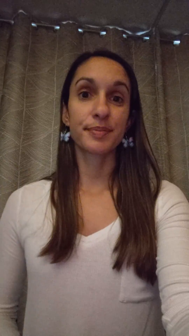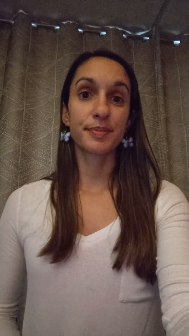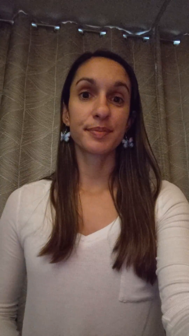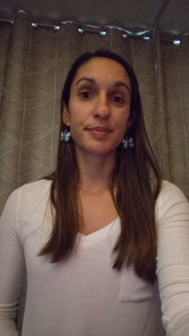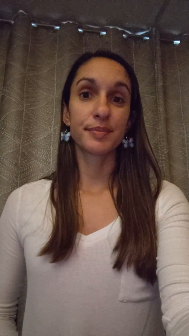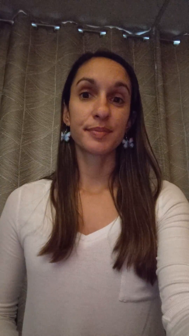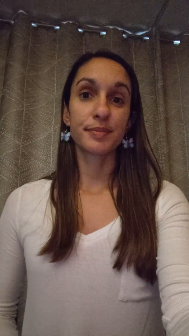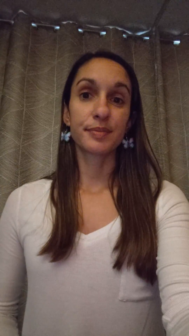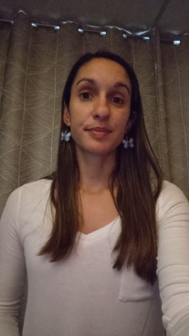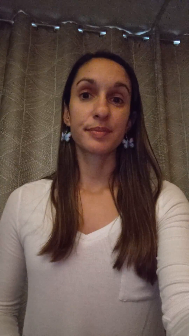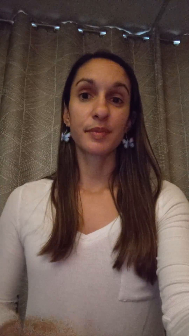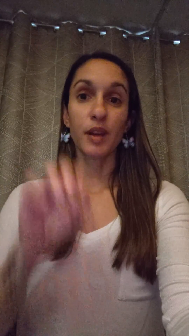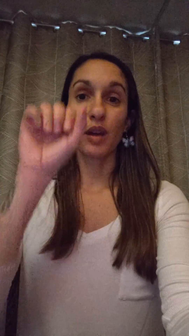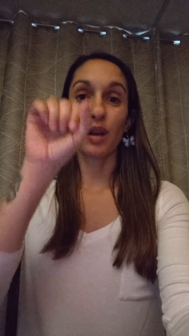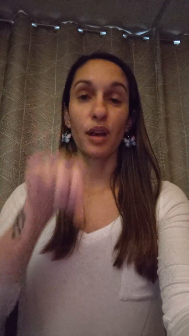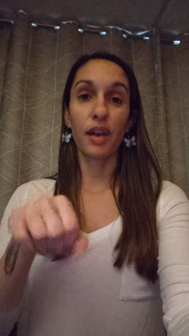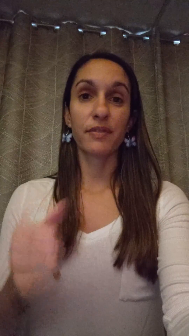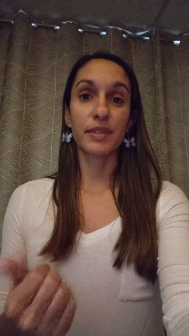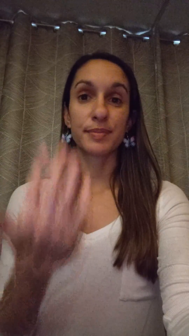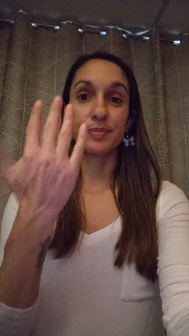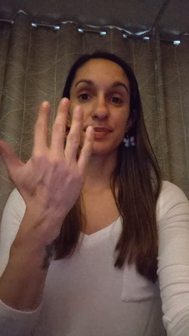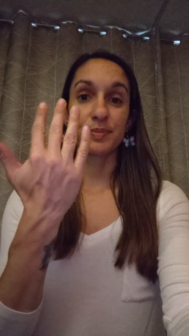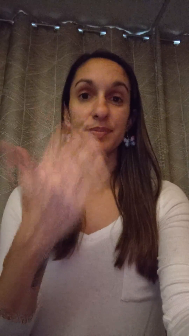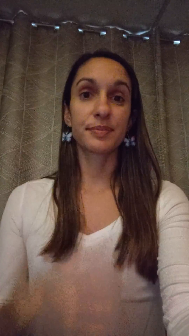gloves